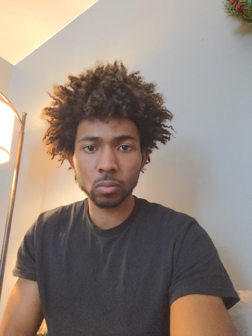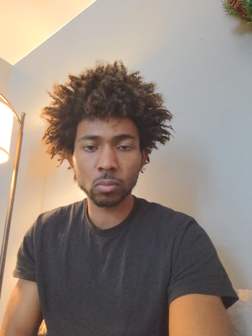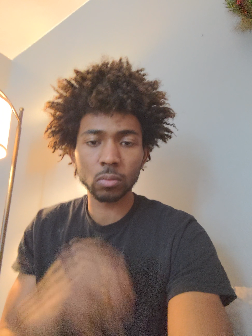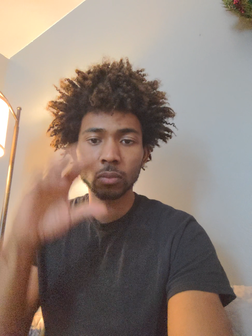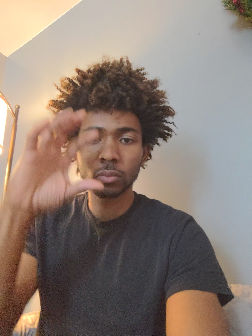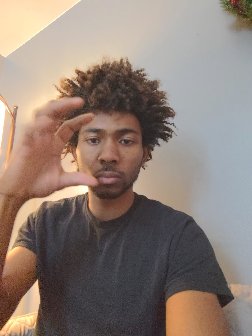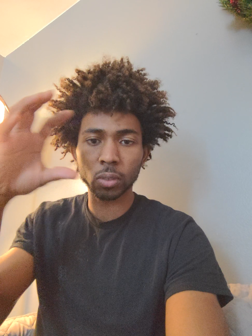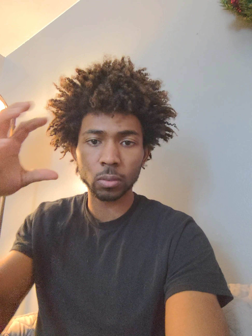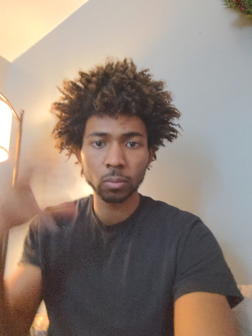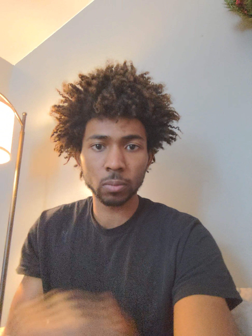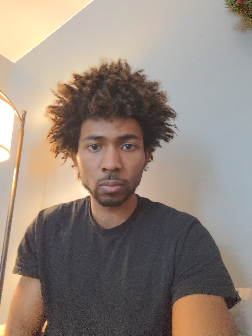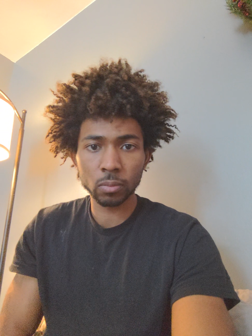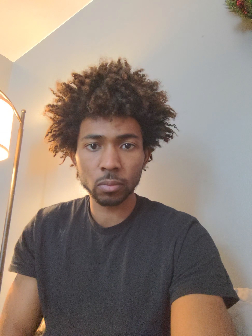cloud